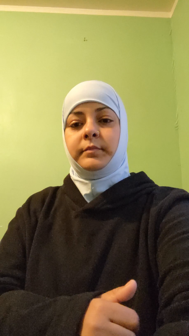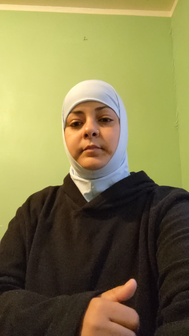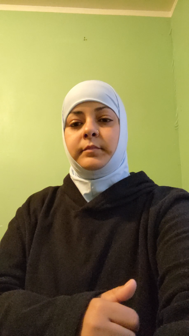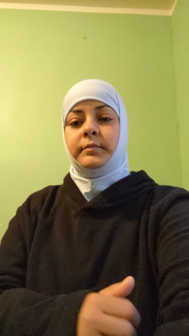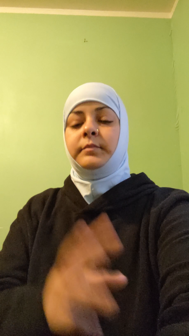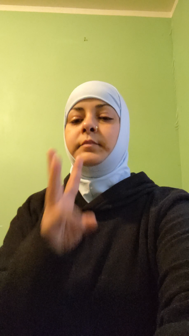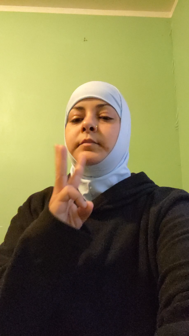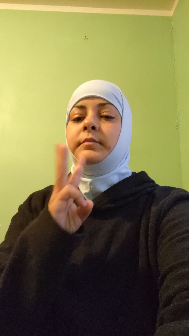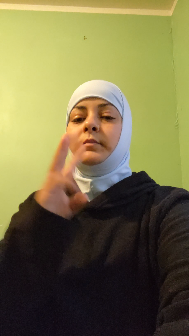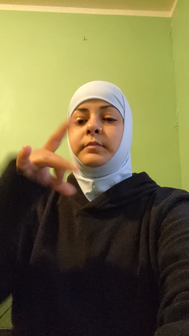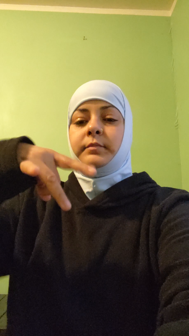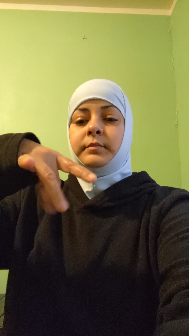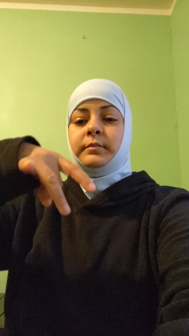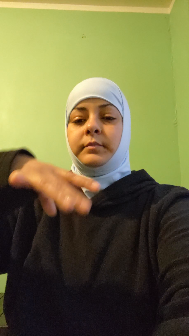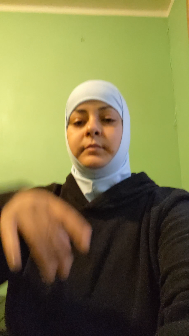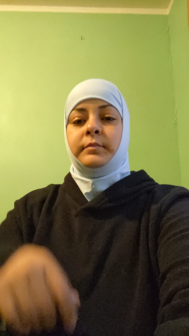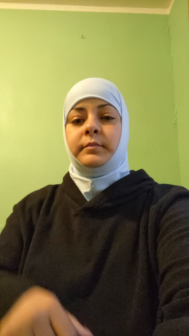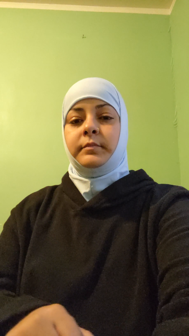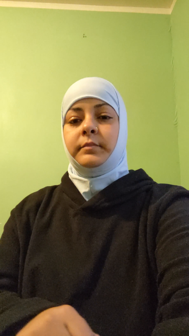melon